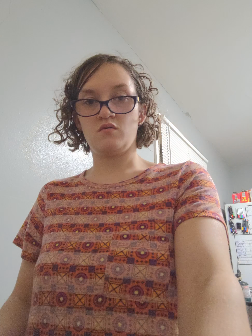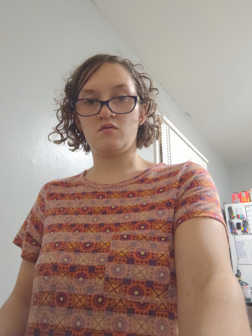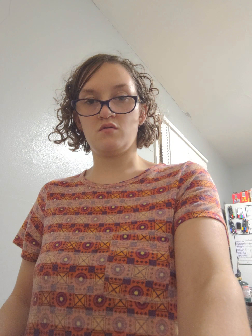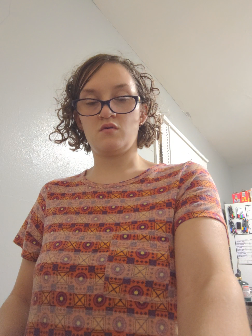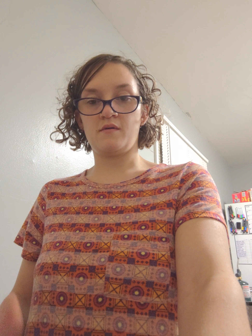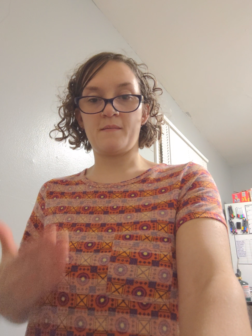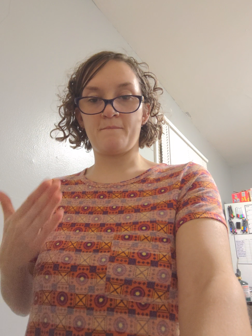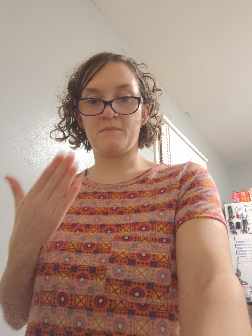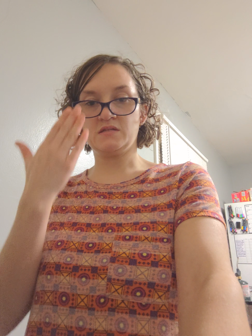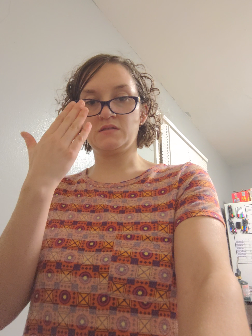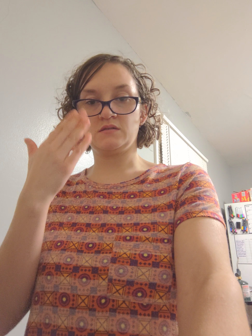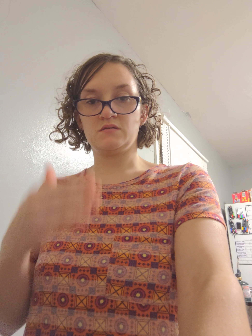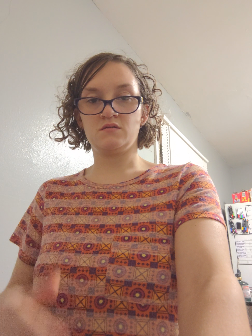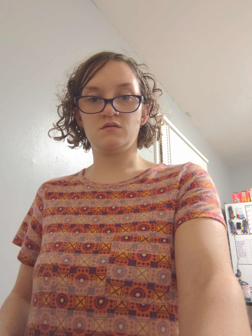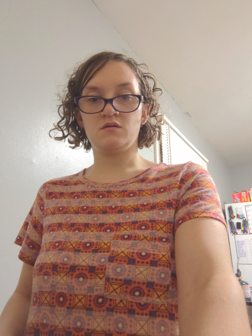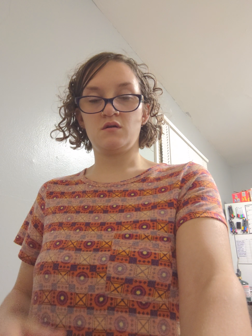mitten